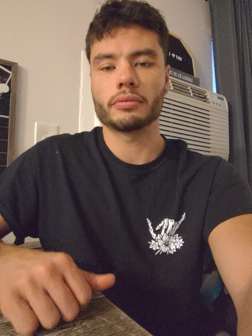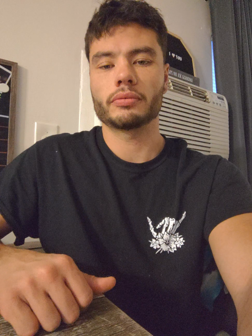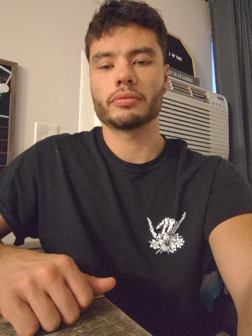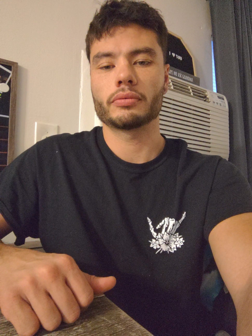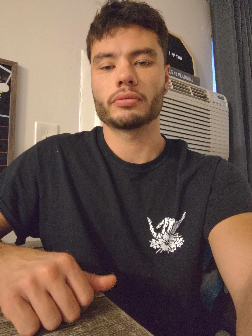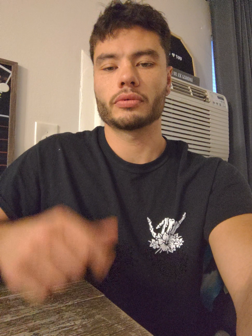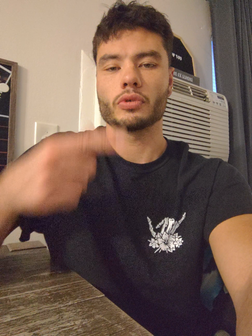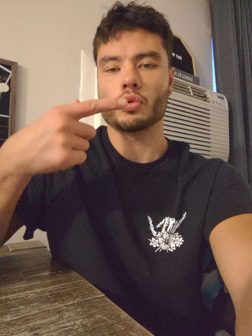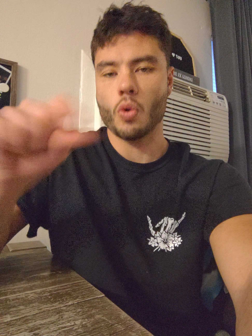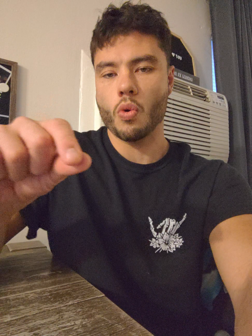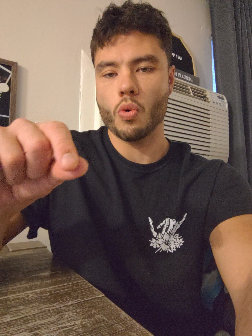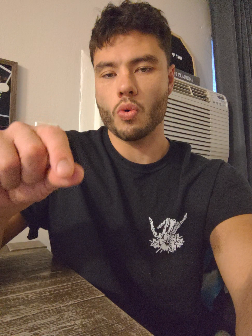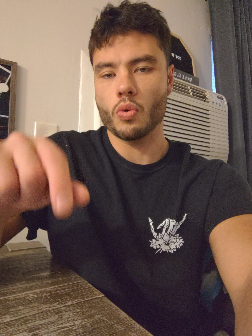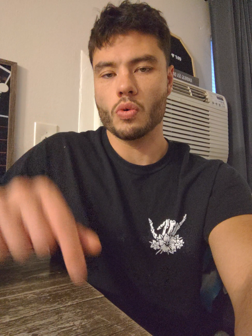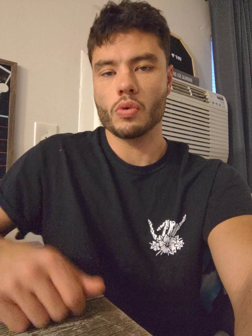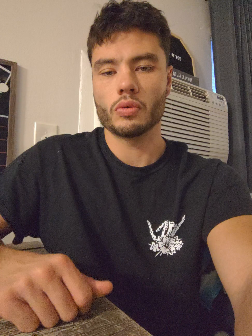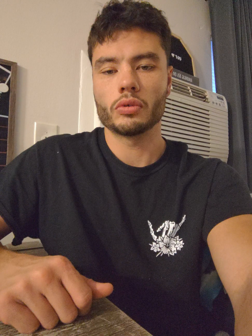go